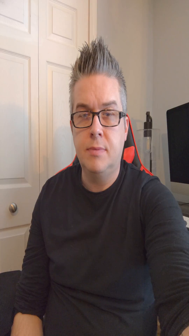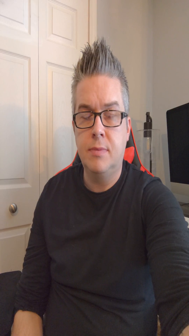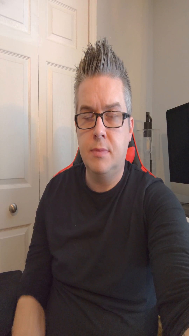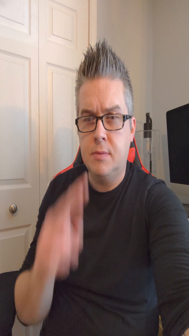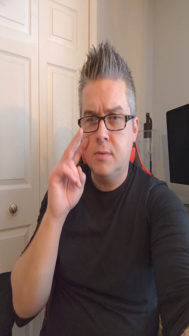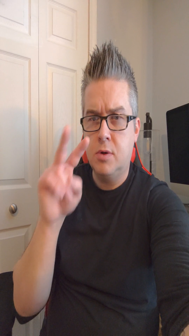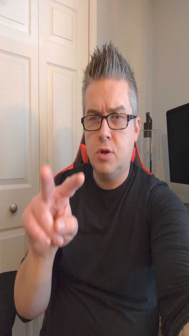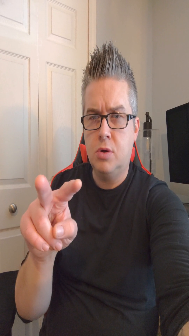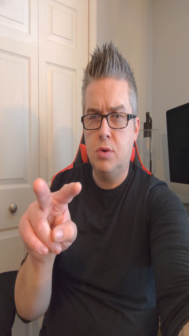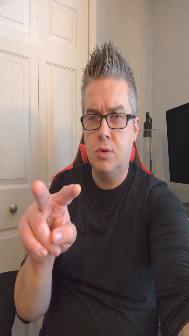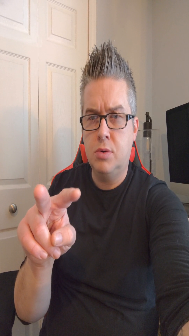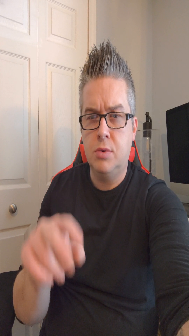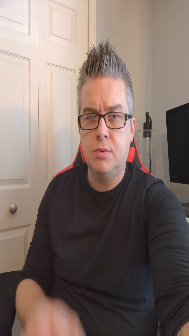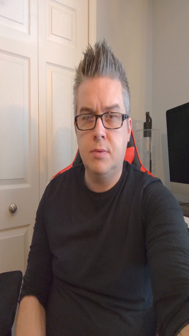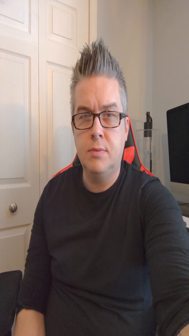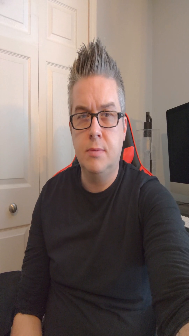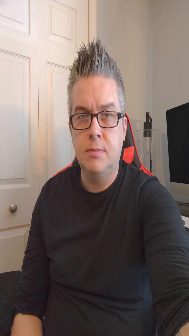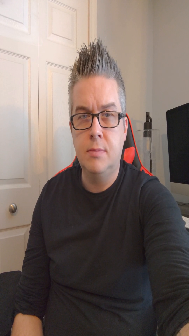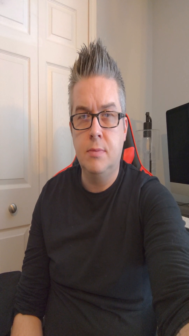look